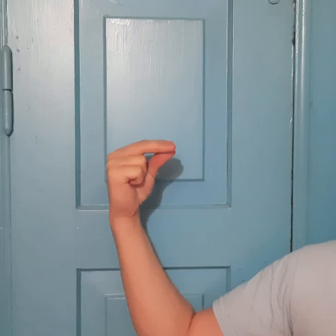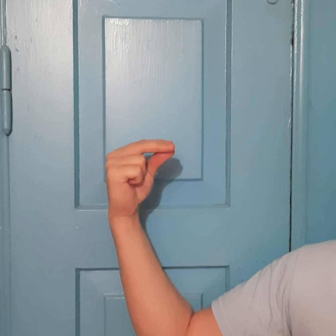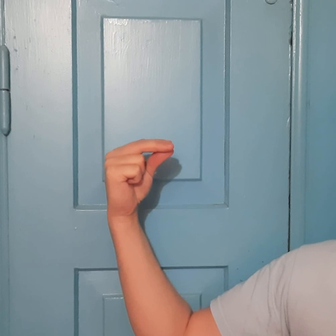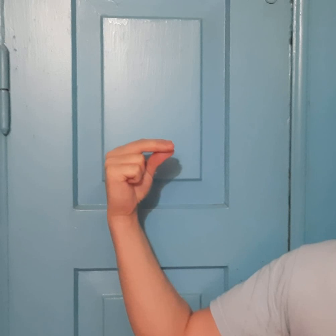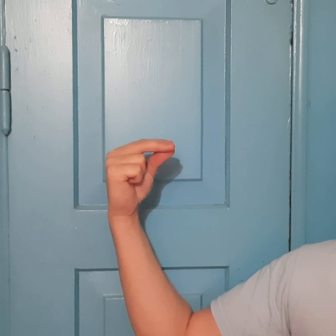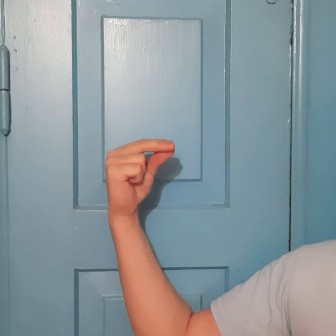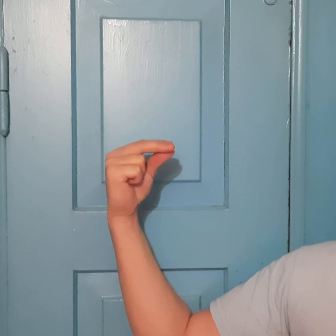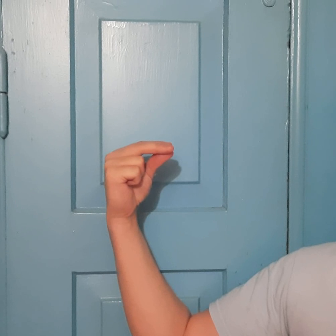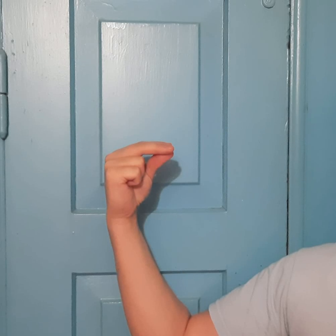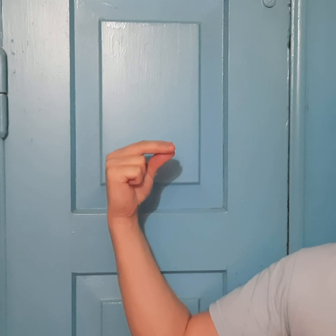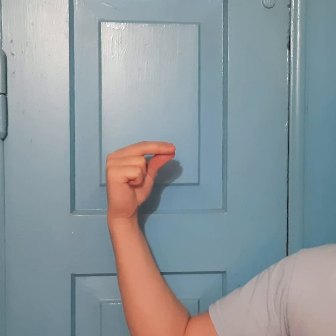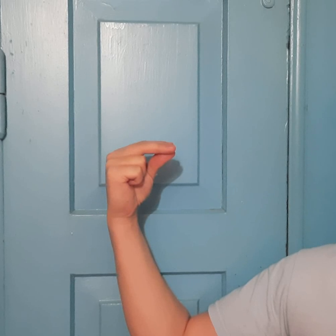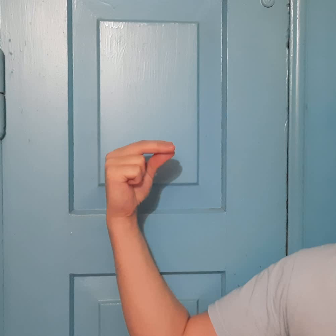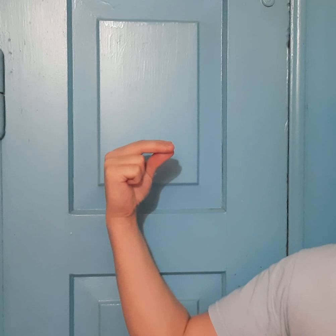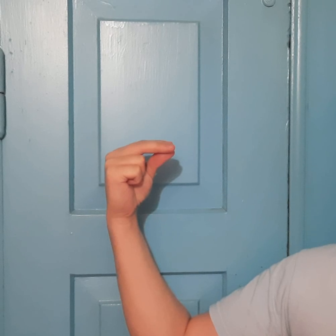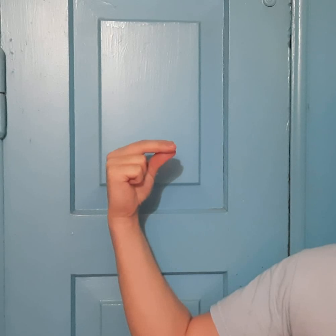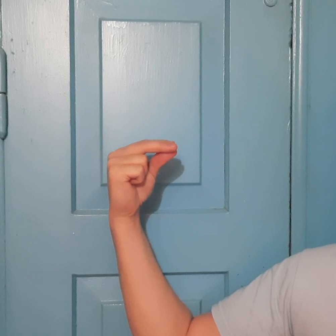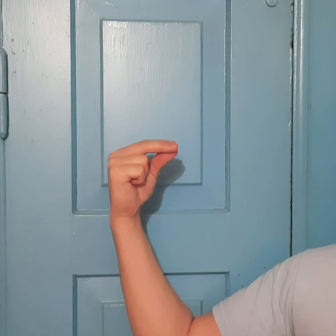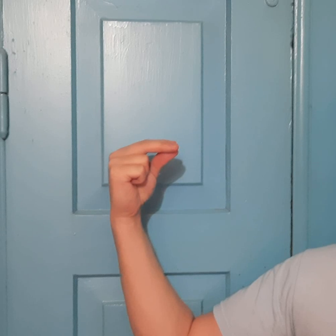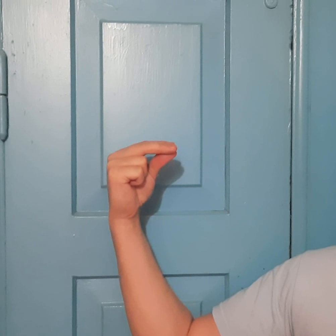Ч